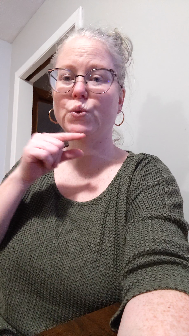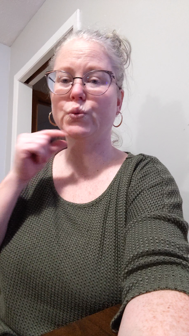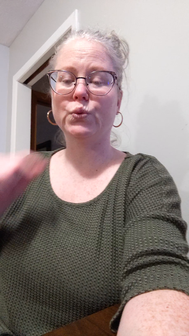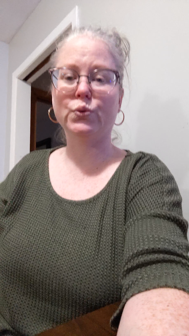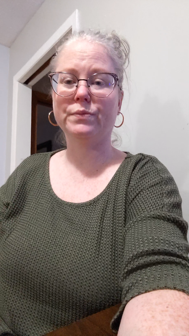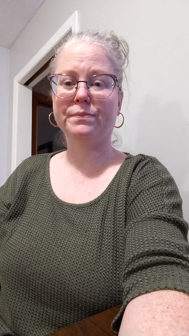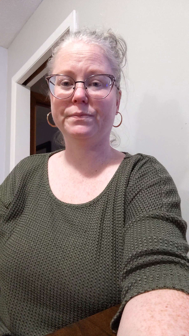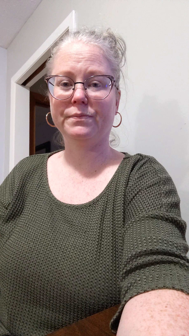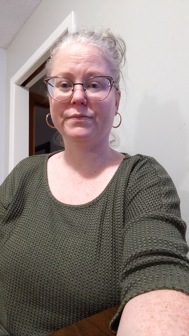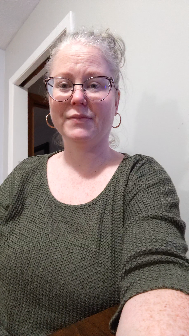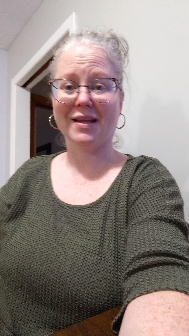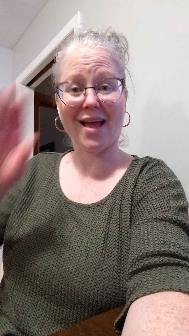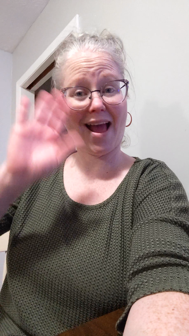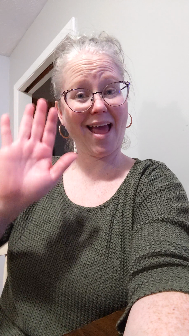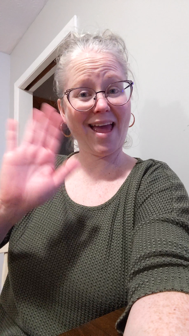hi